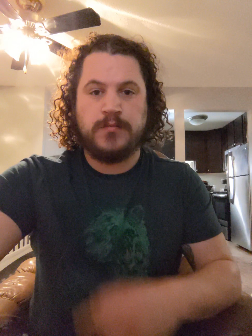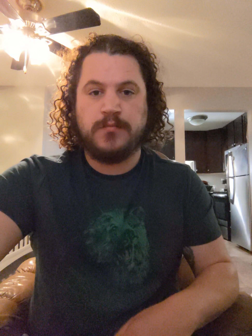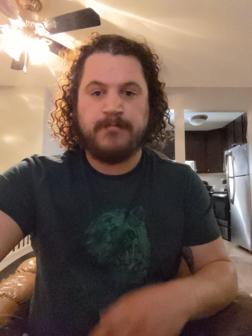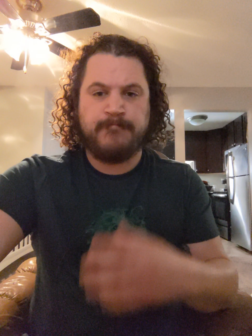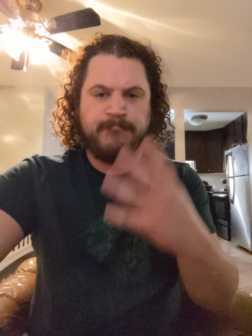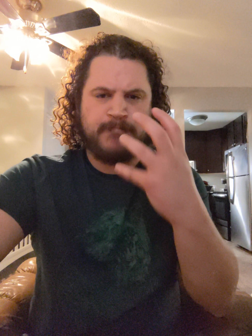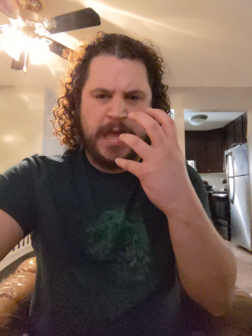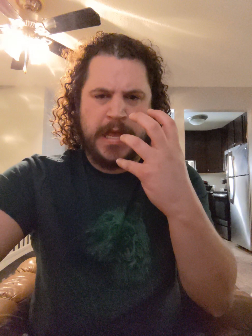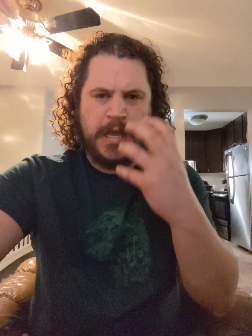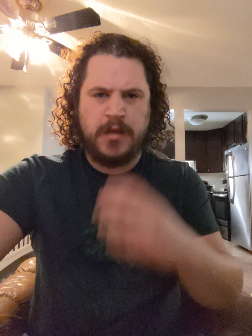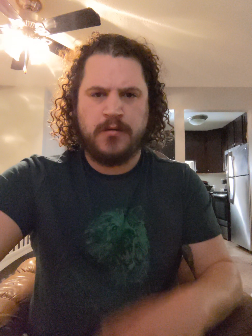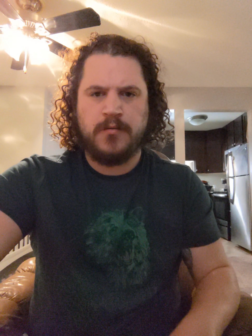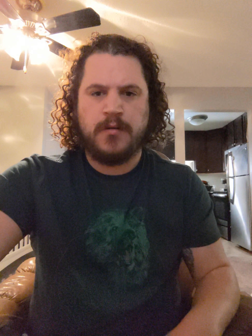mad